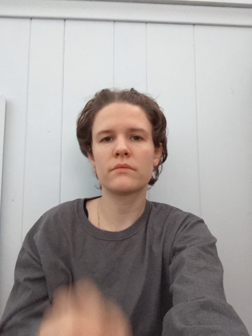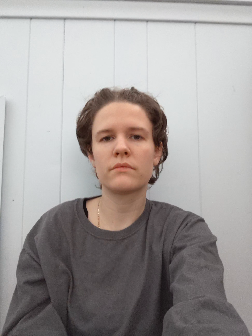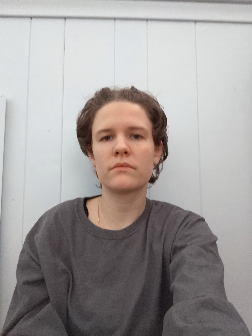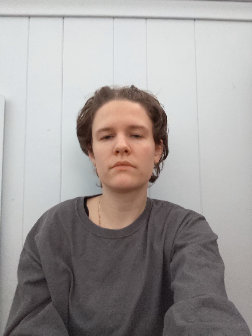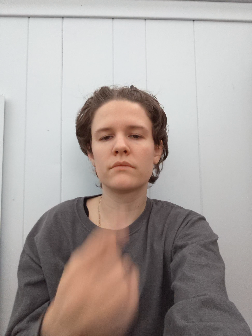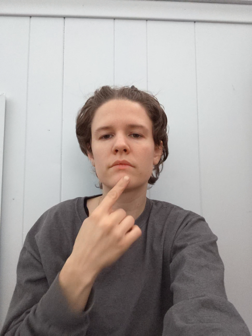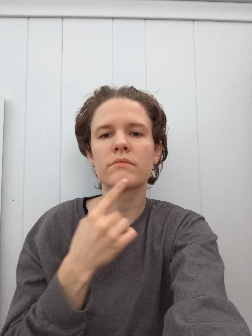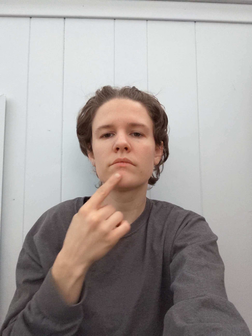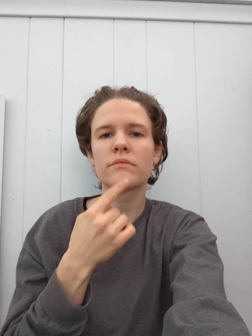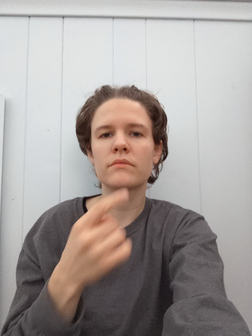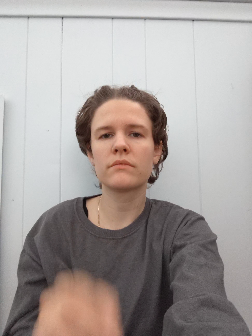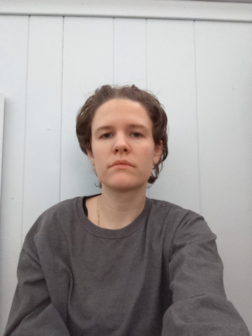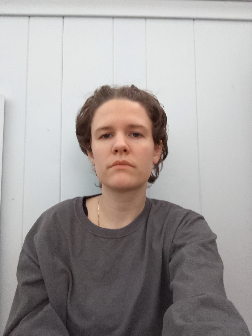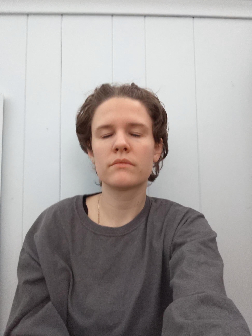chin